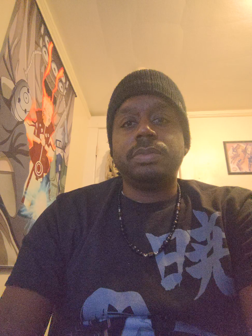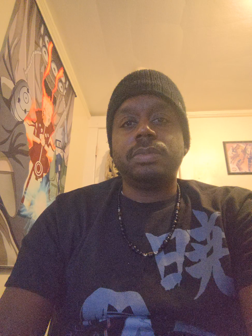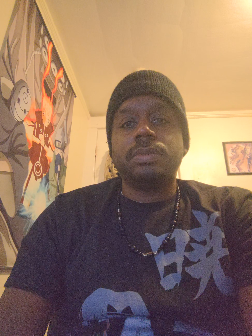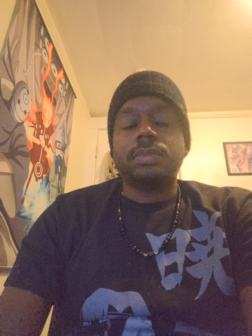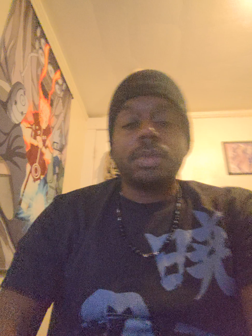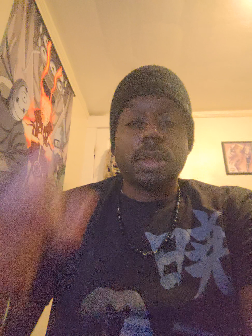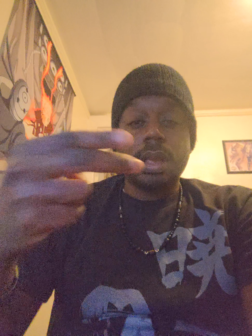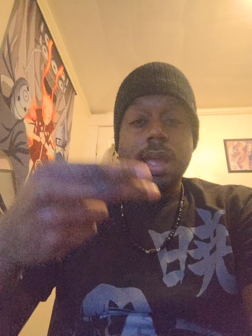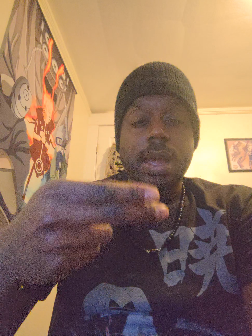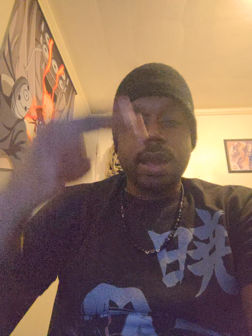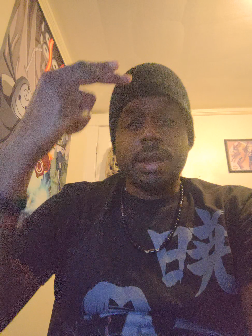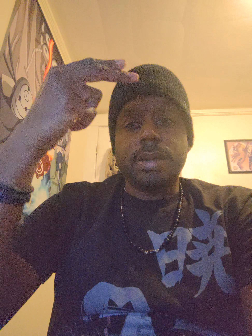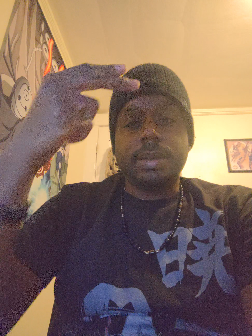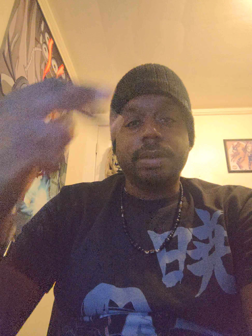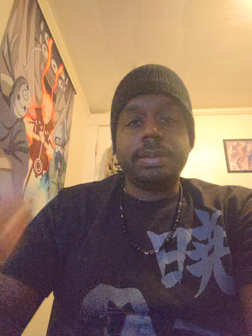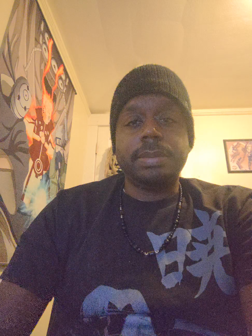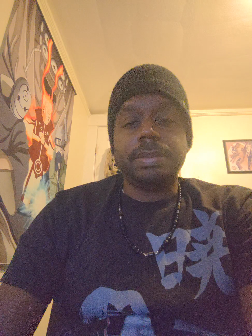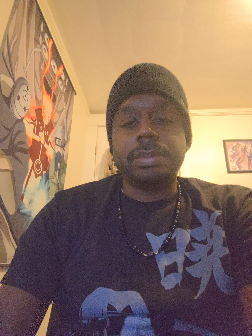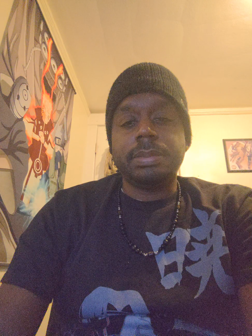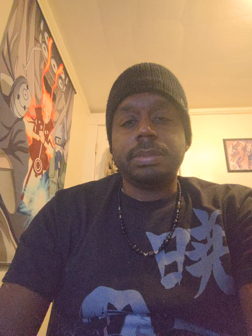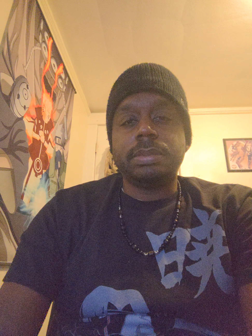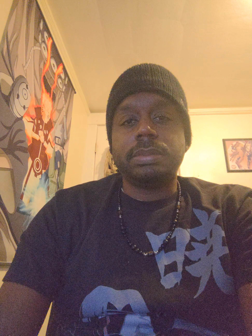high